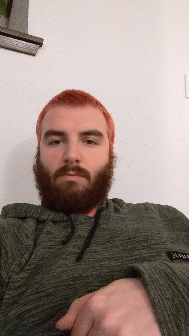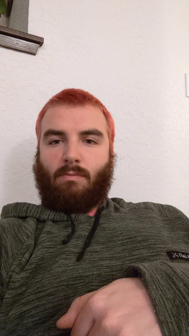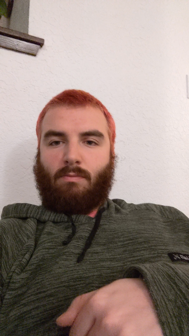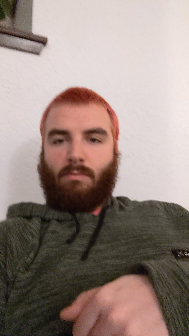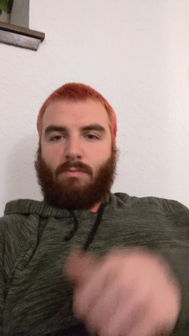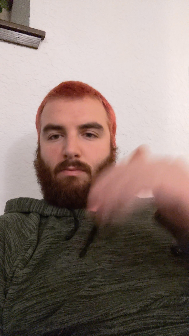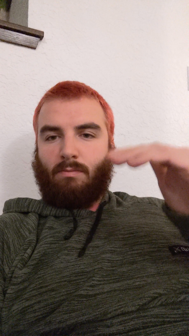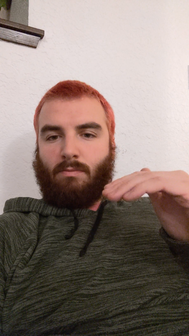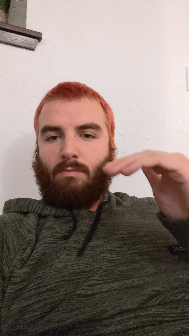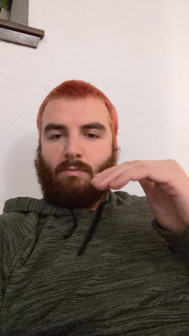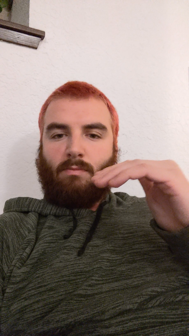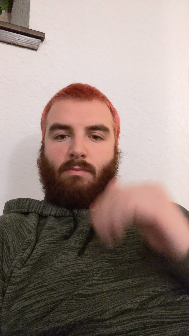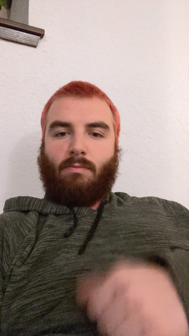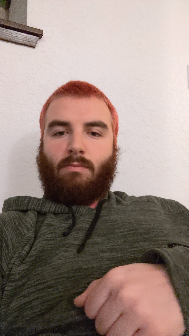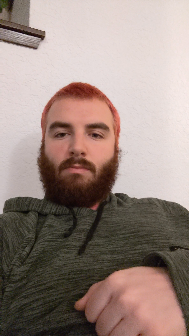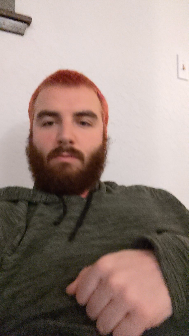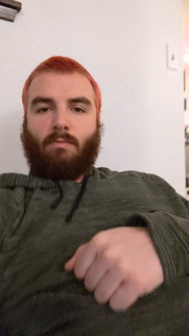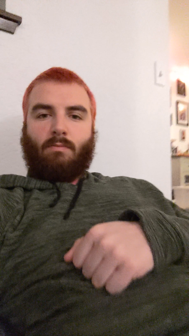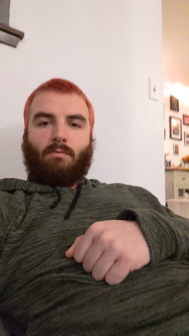little